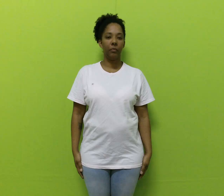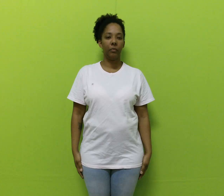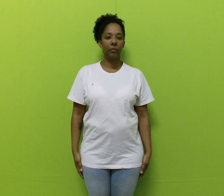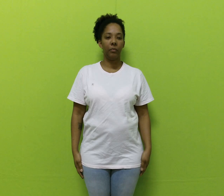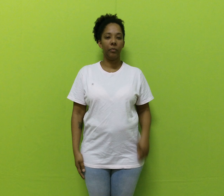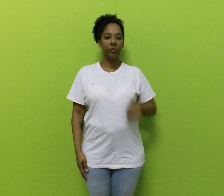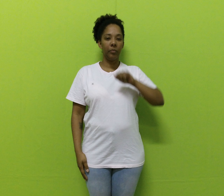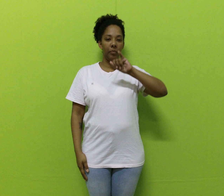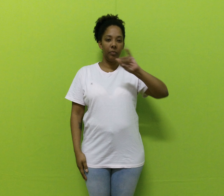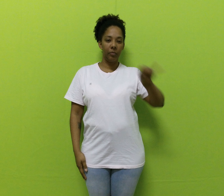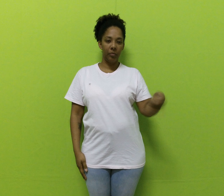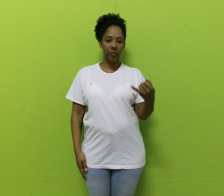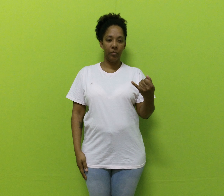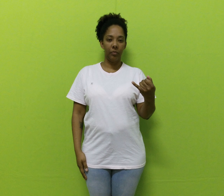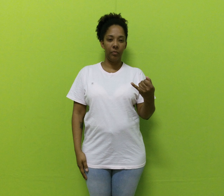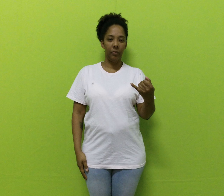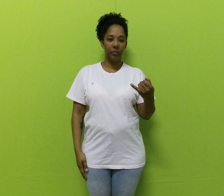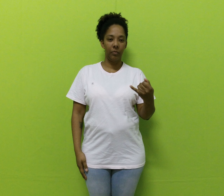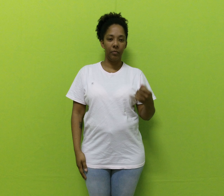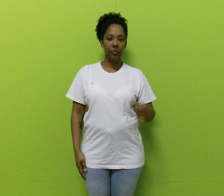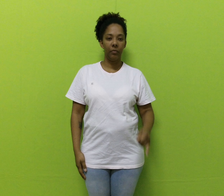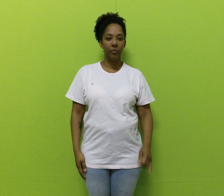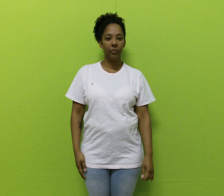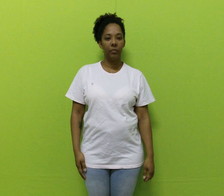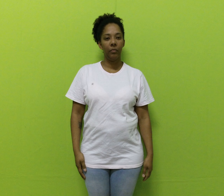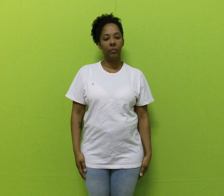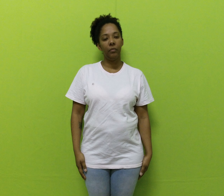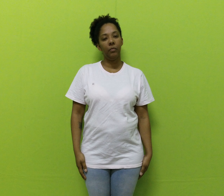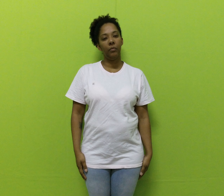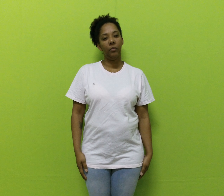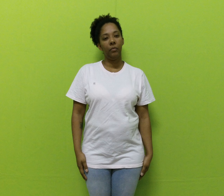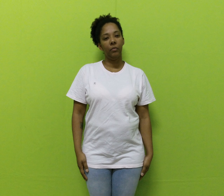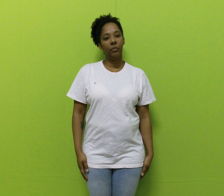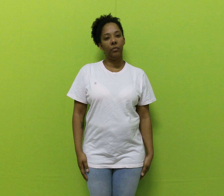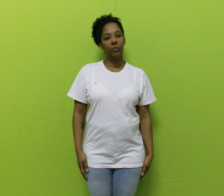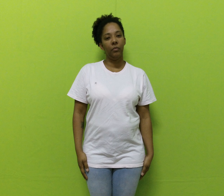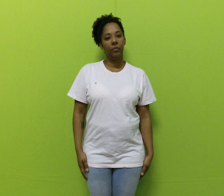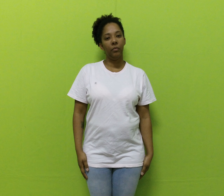aproveitar